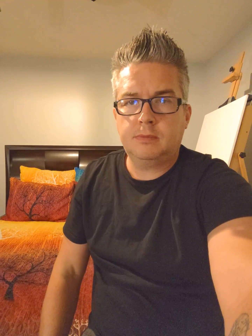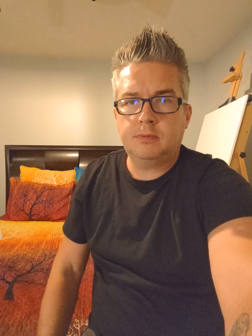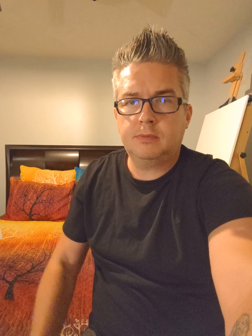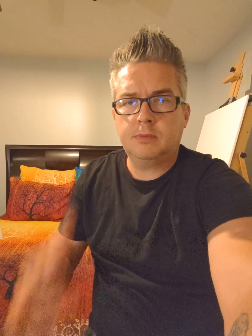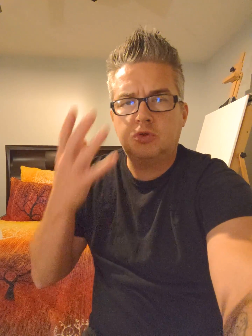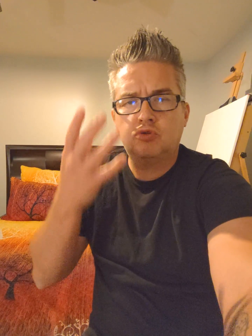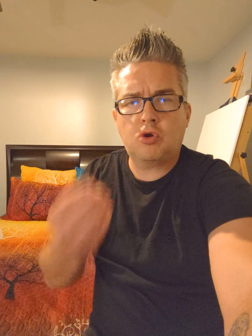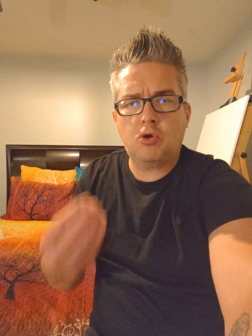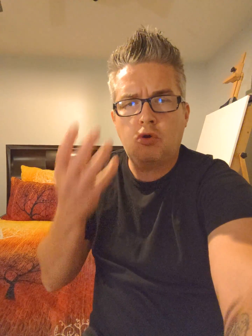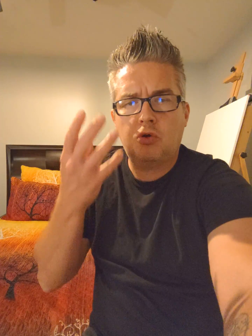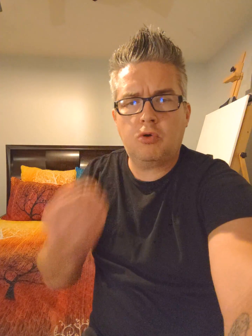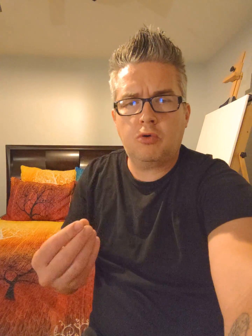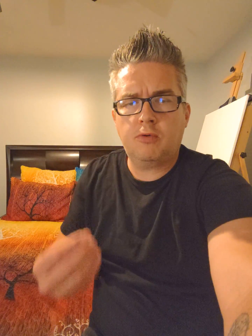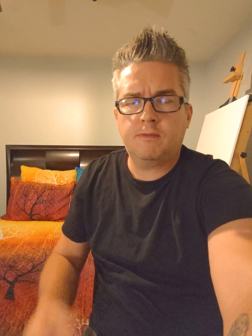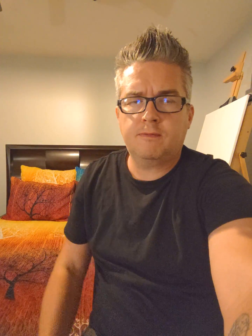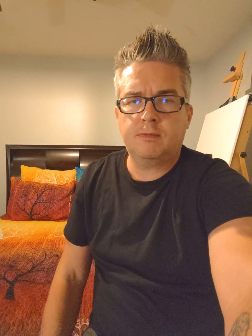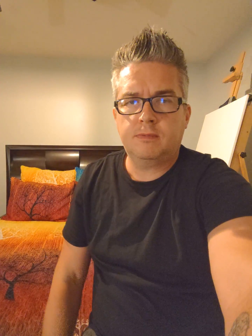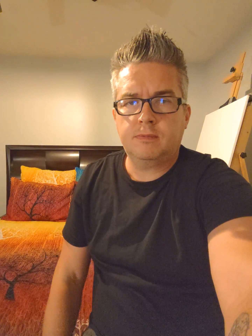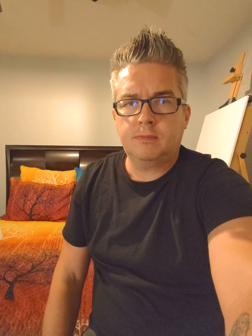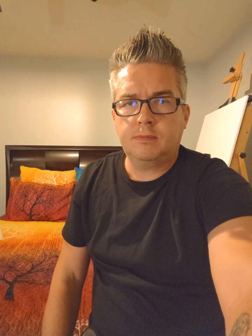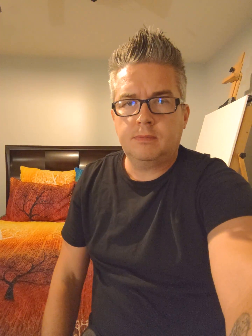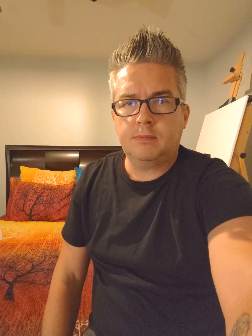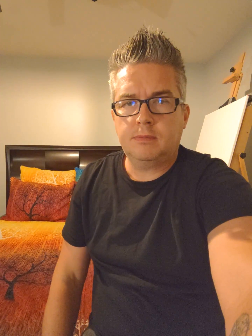gentle